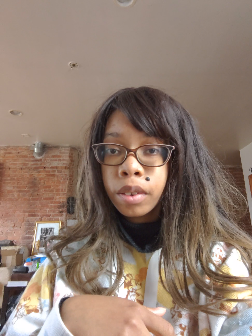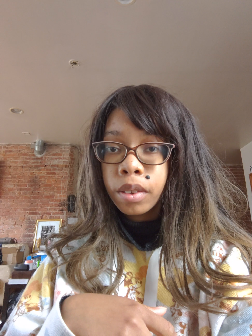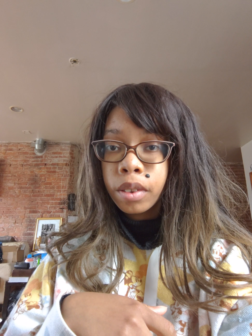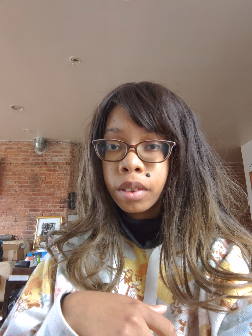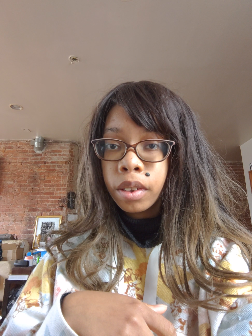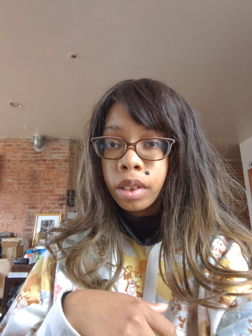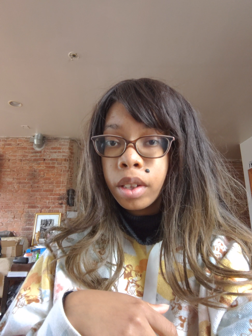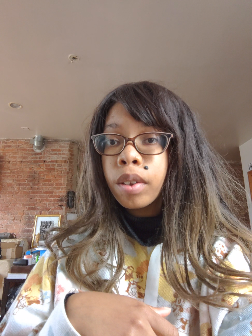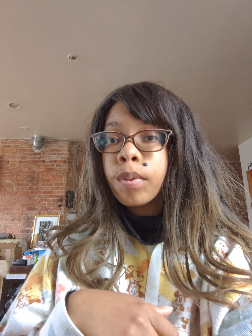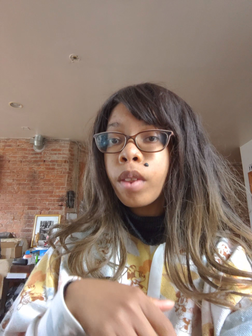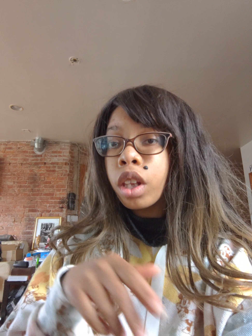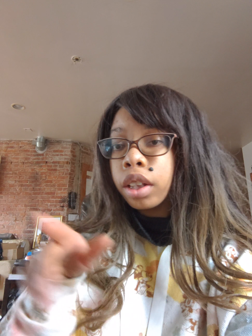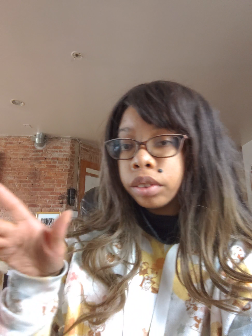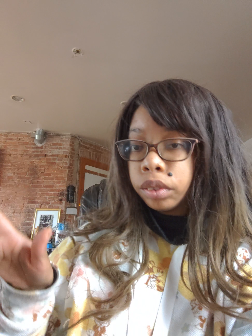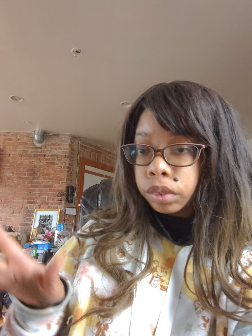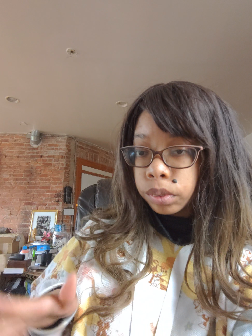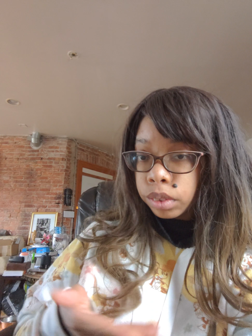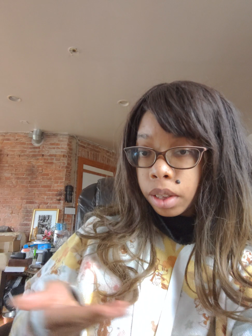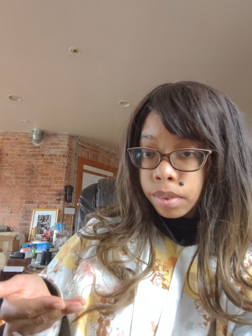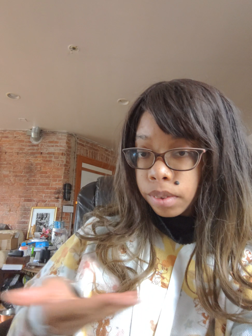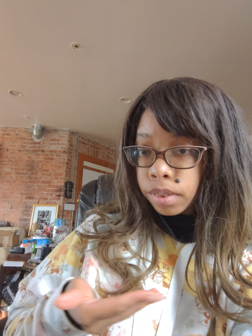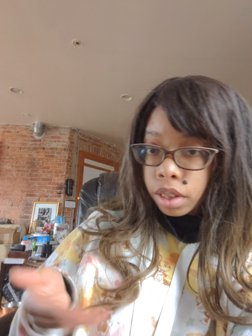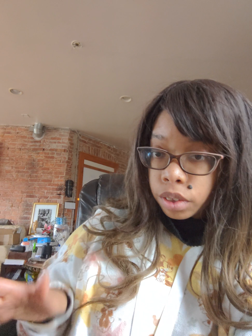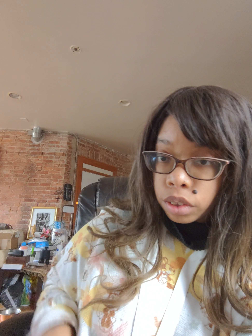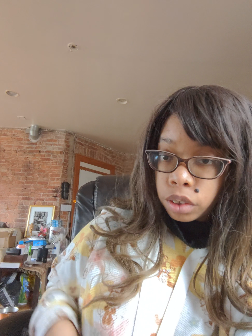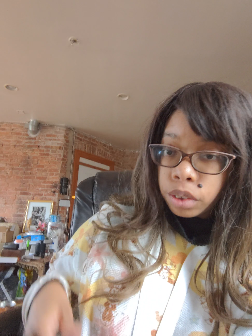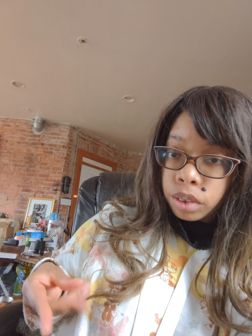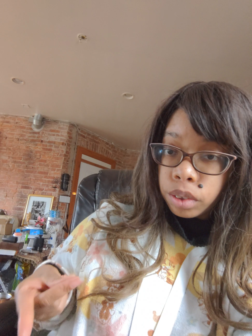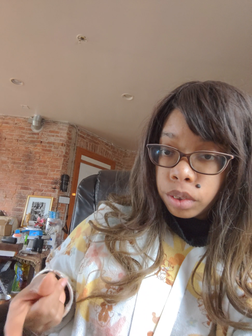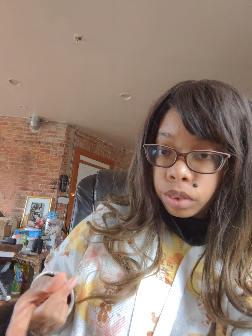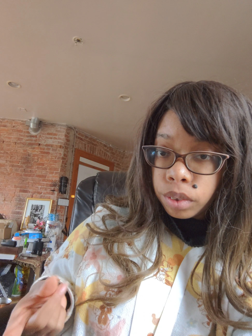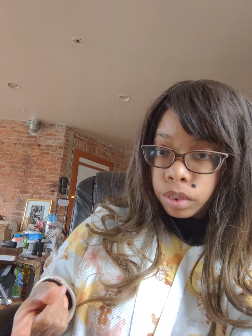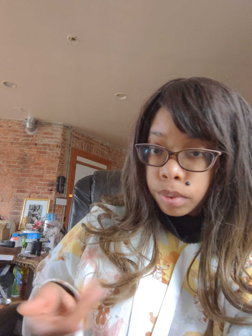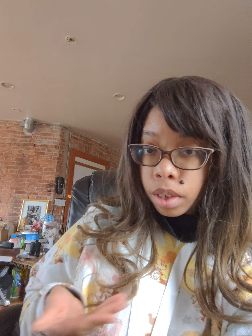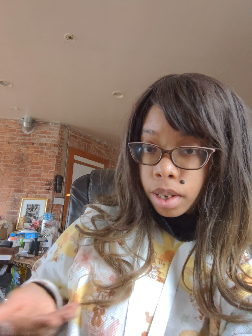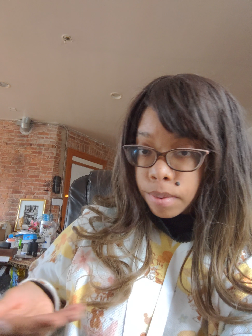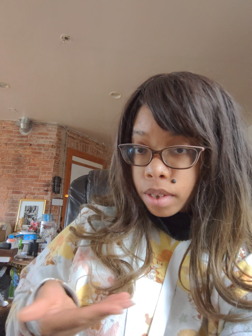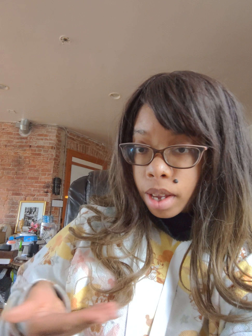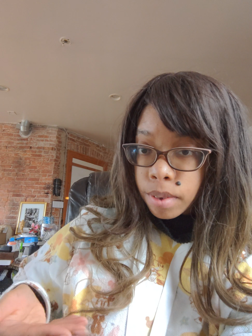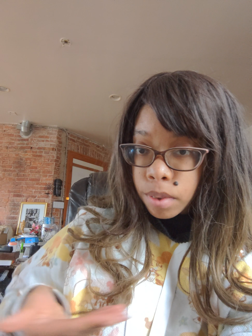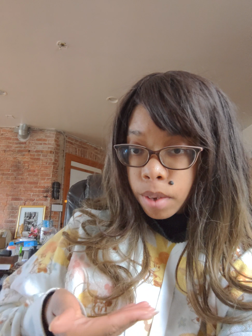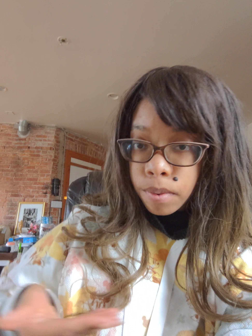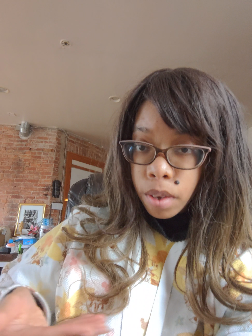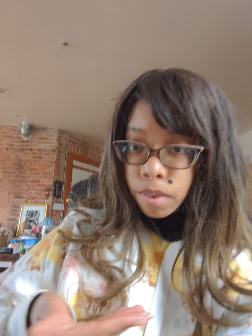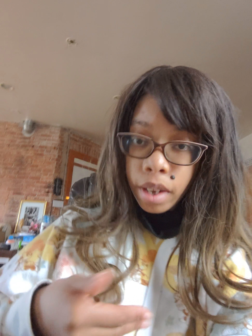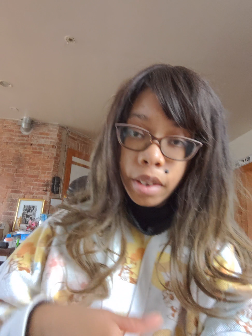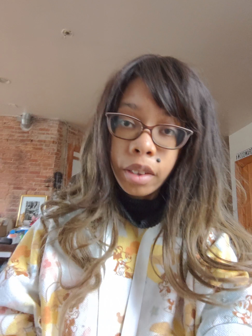puppy